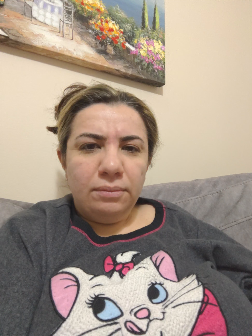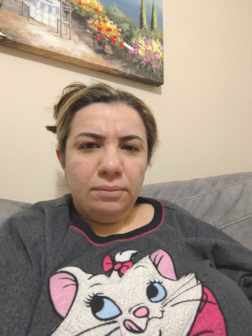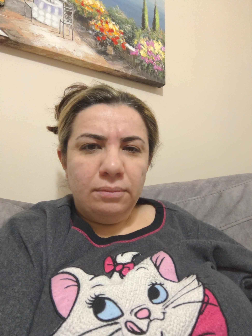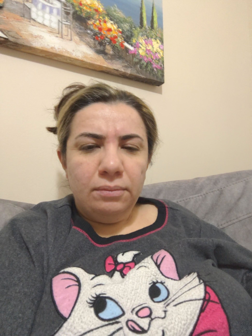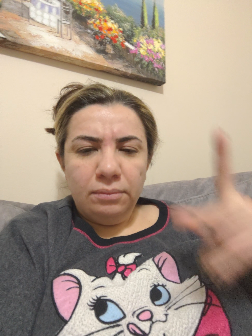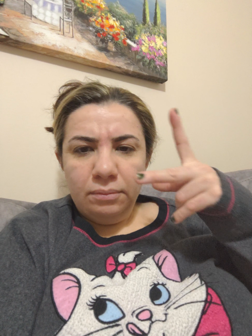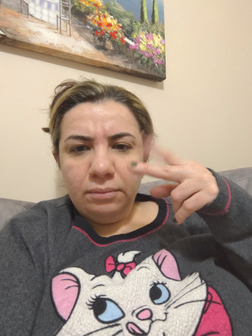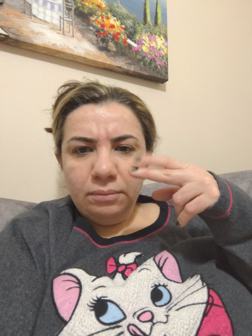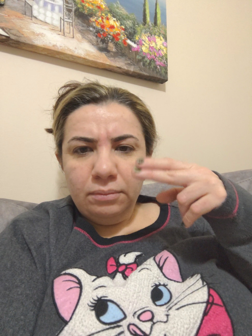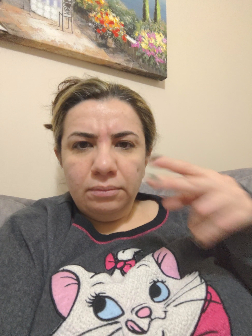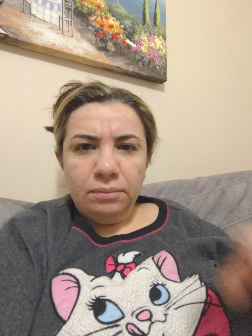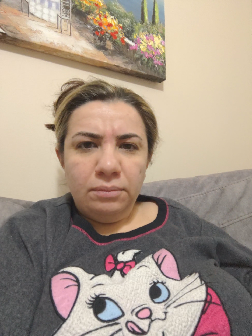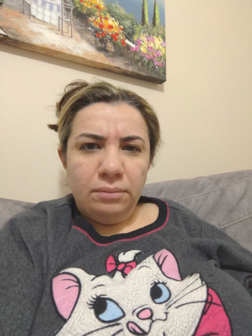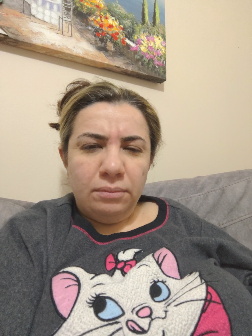scissors